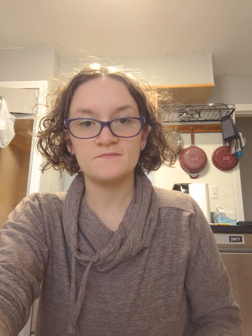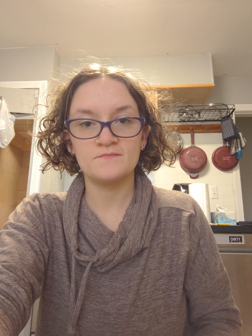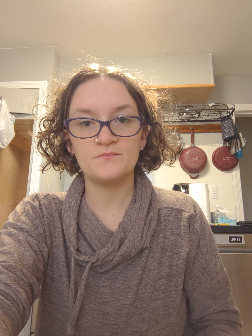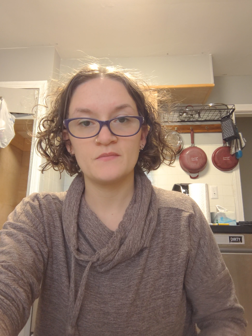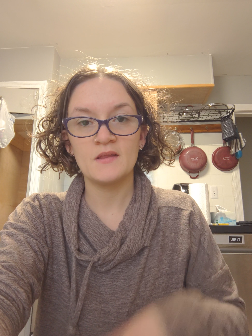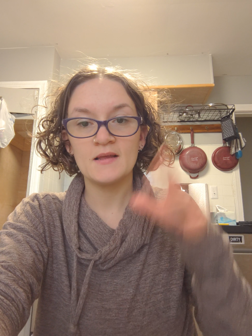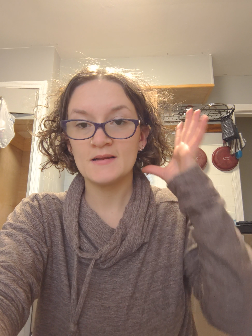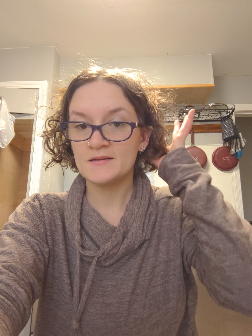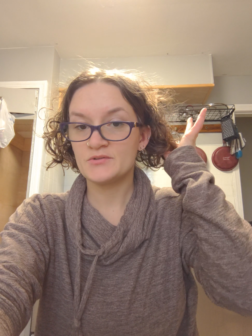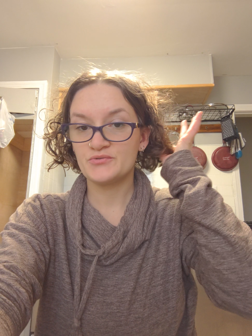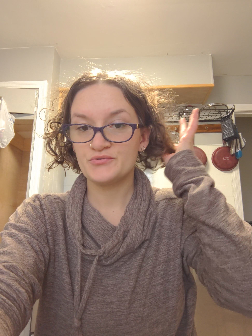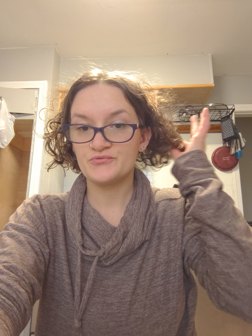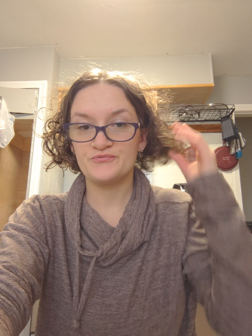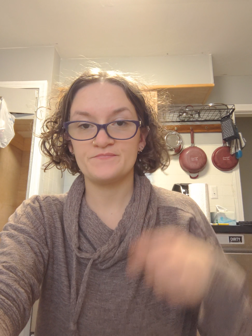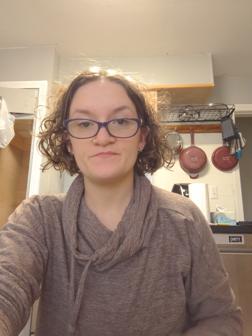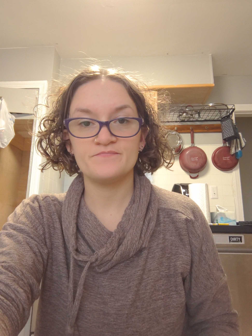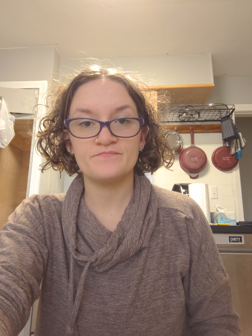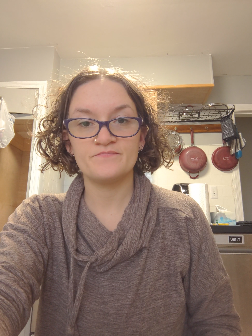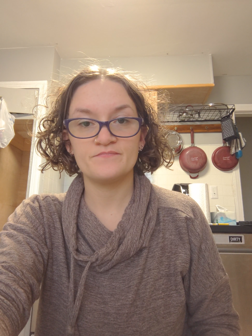hair